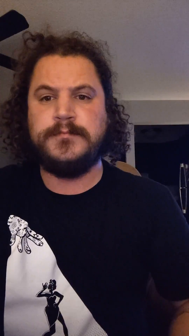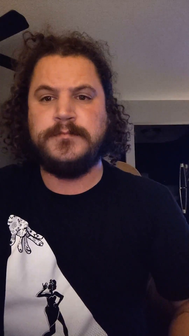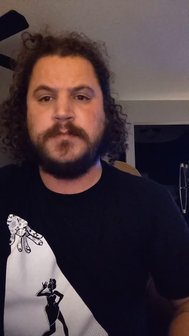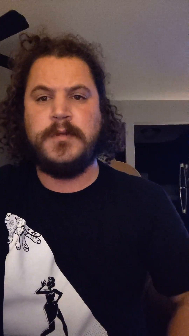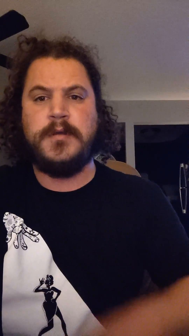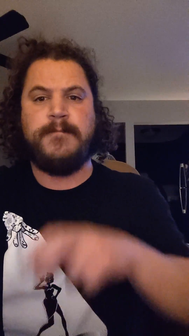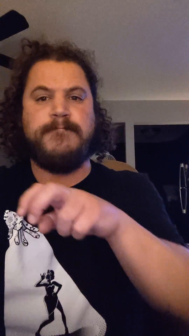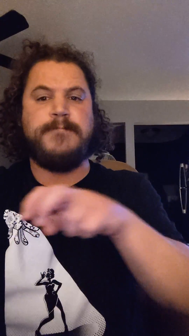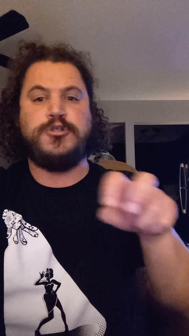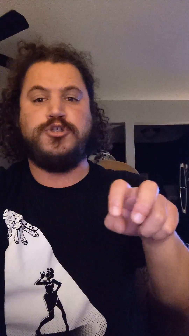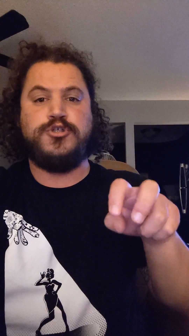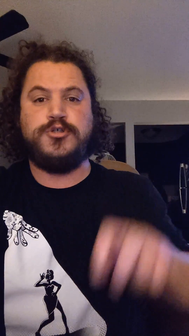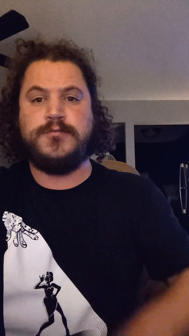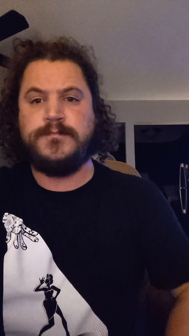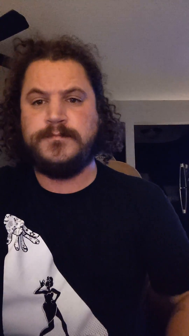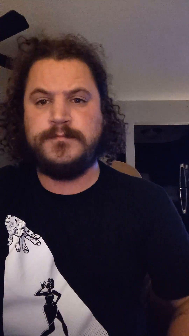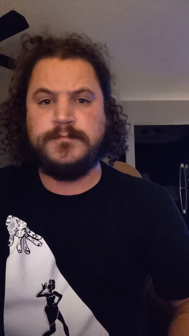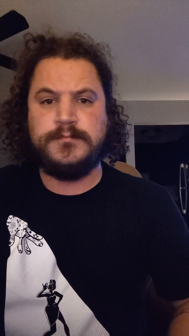bench